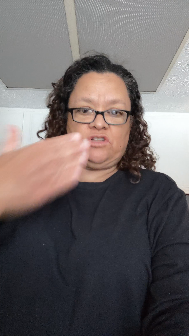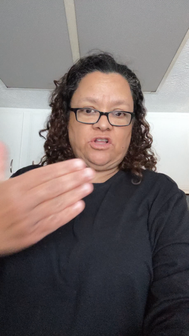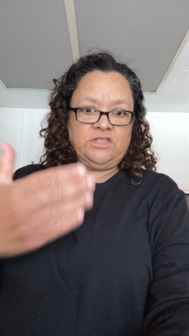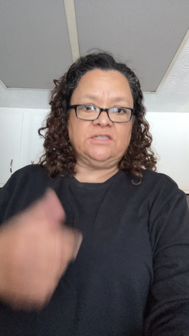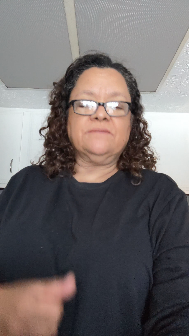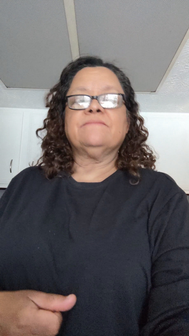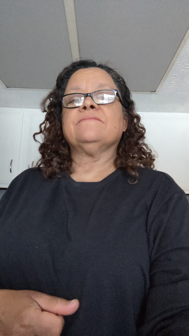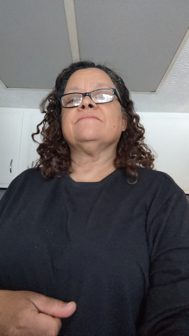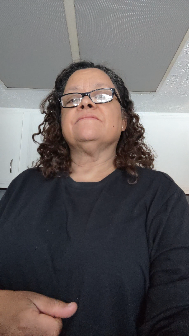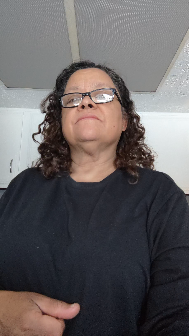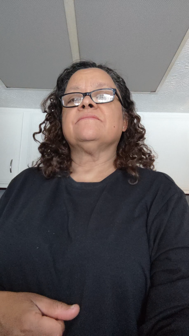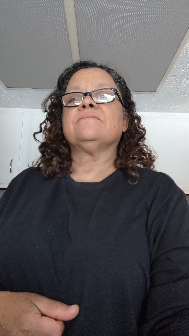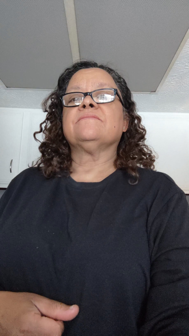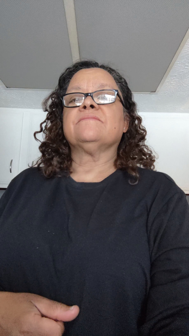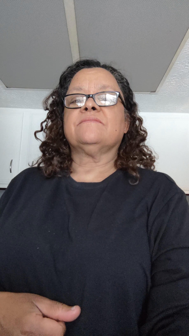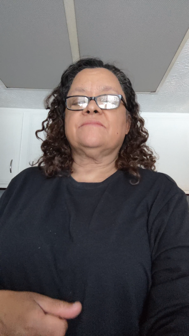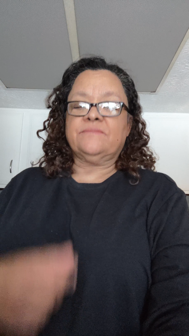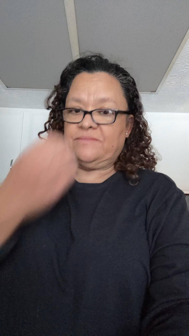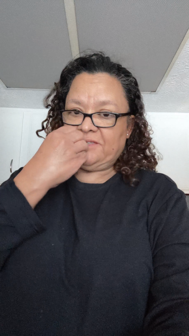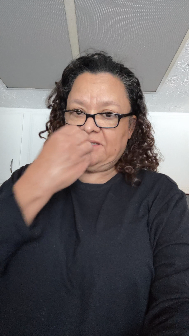eat